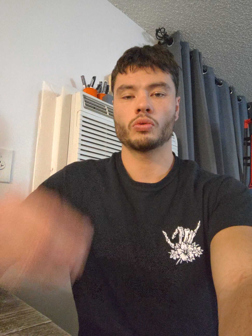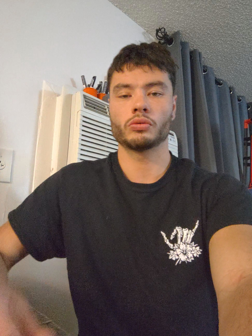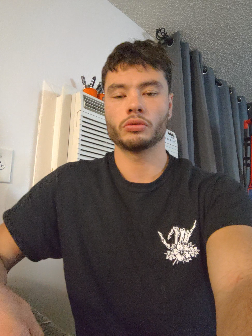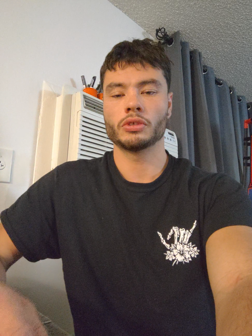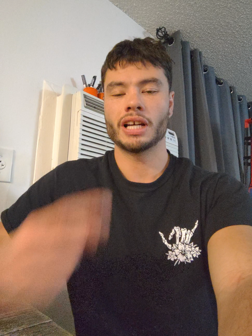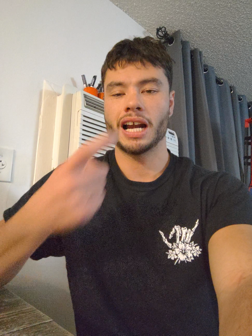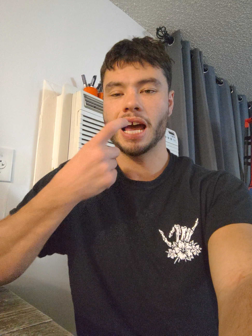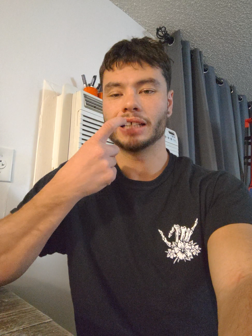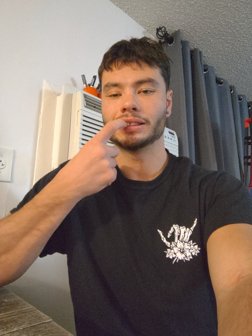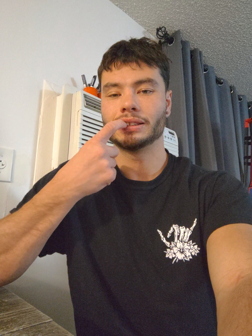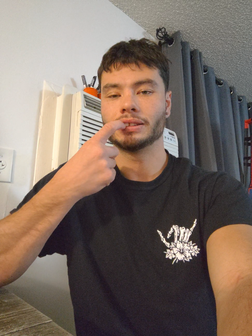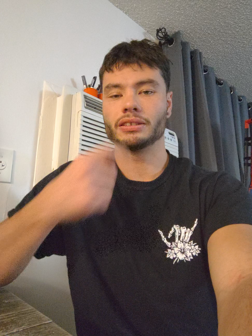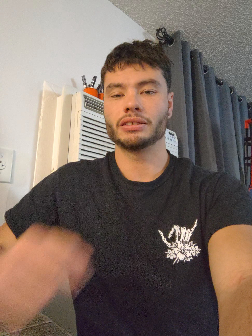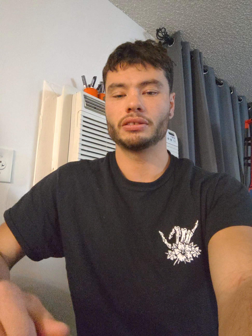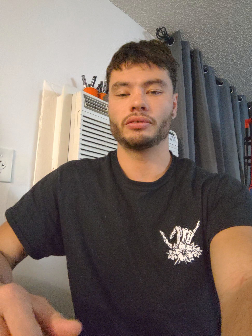window